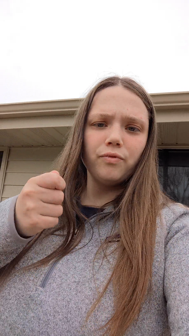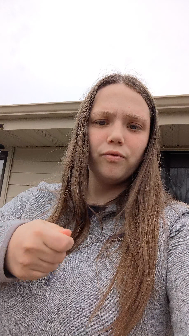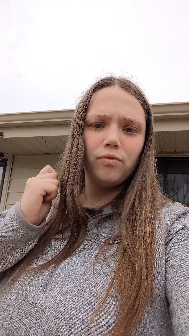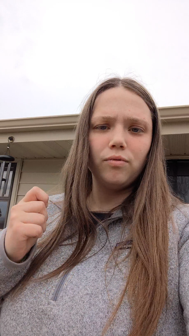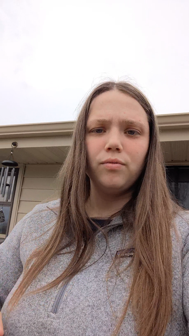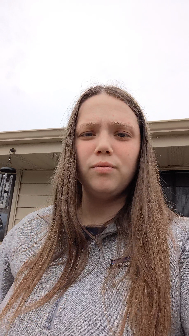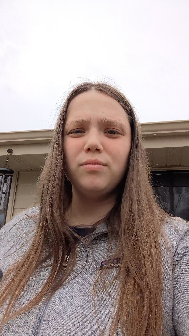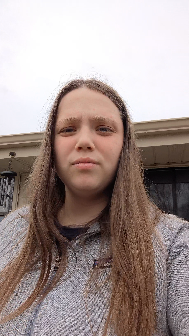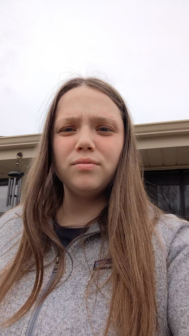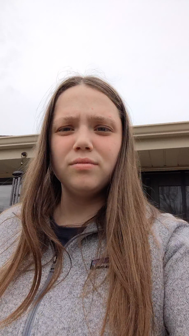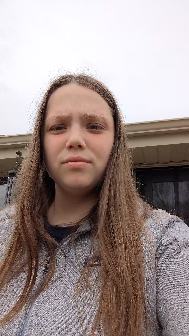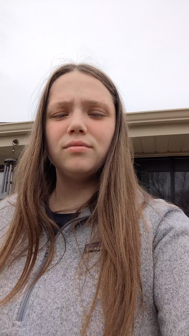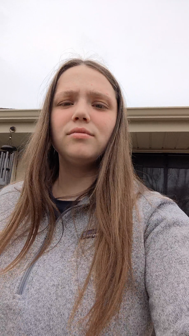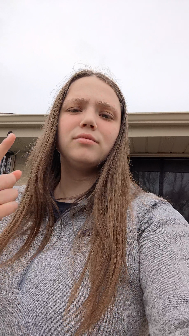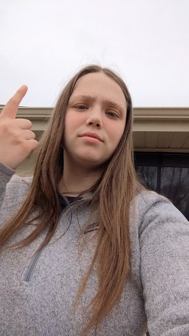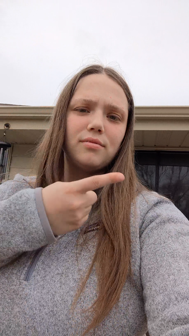day